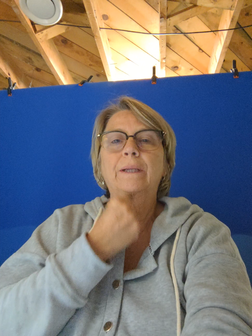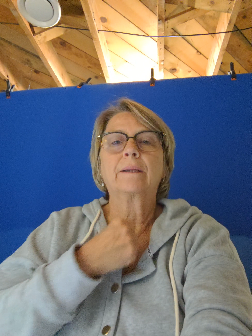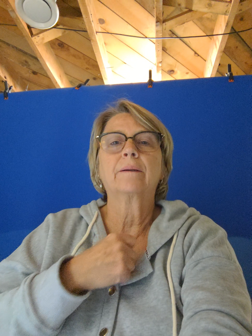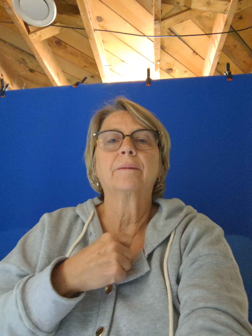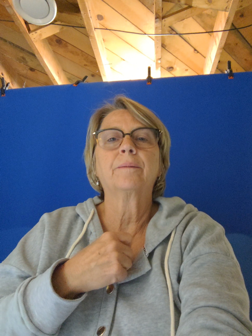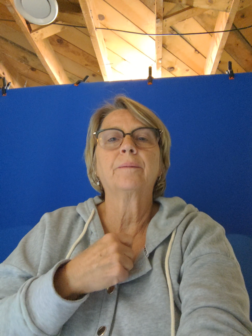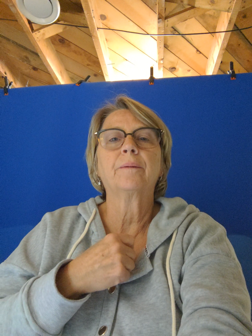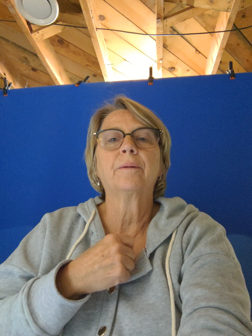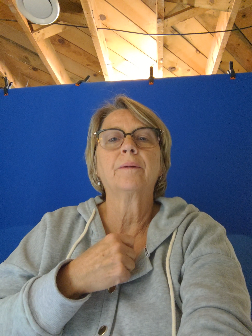underwear